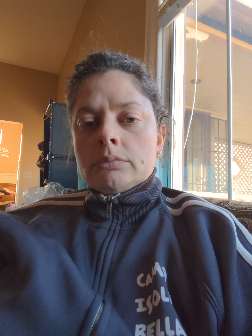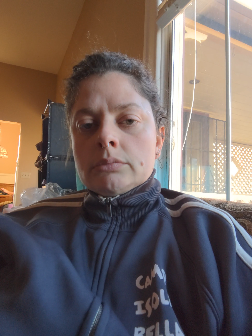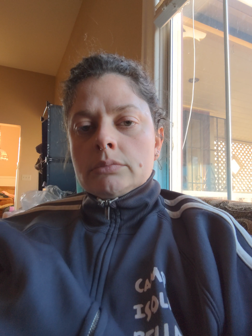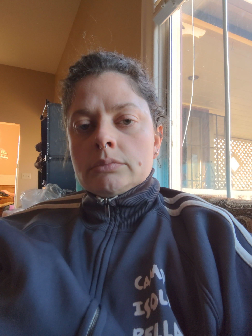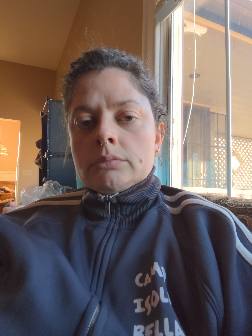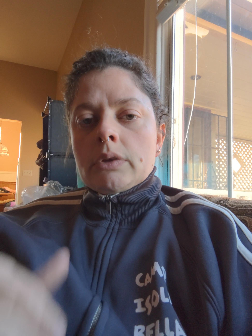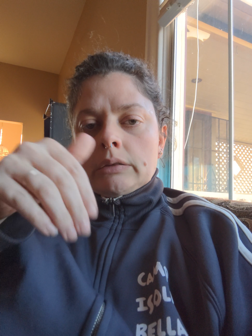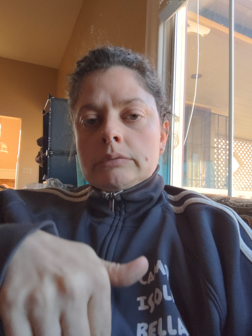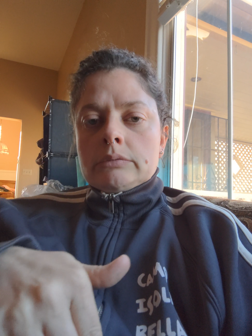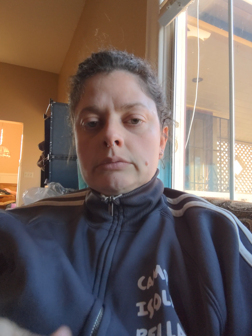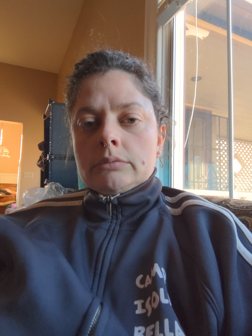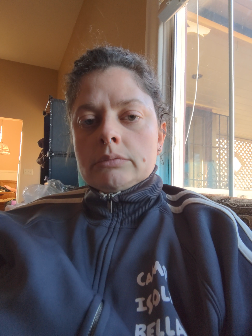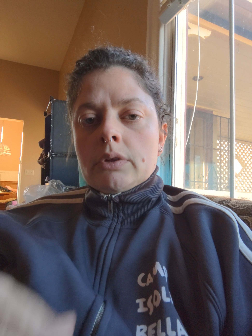night